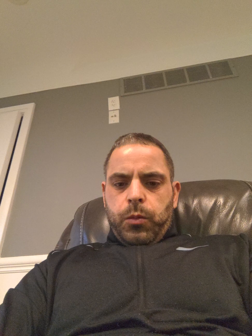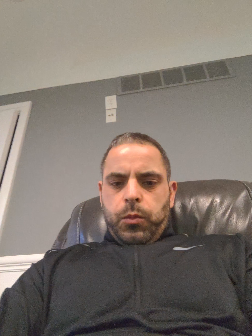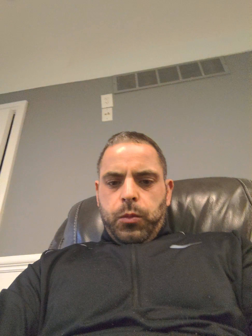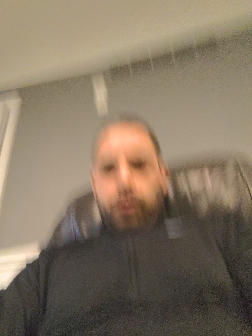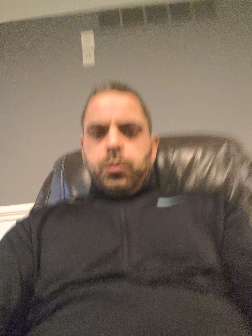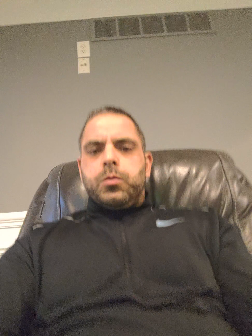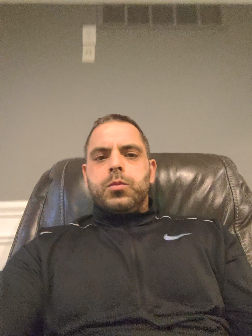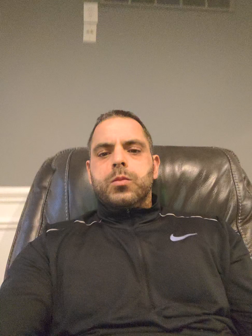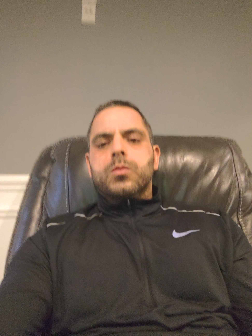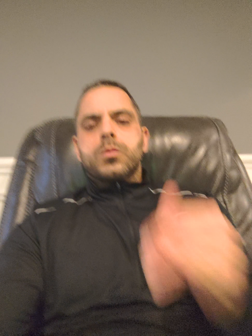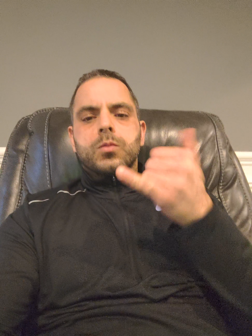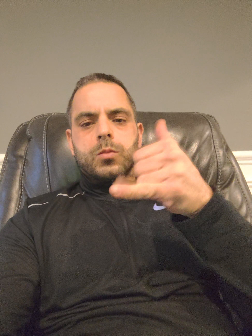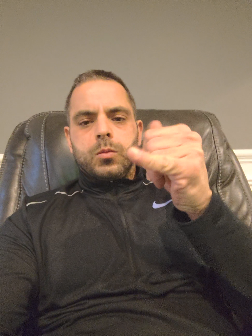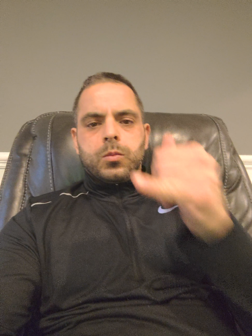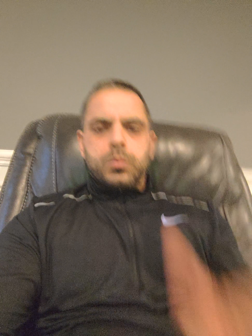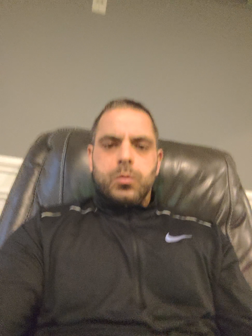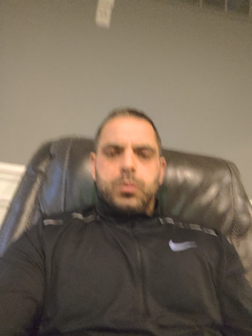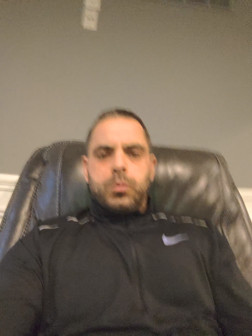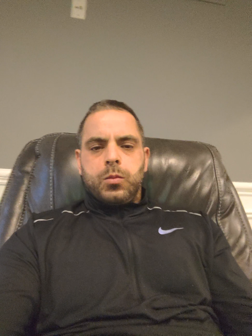yellow